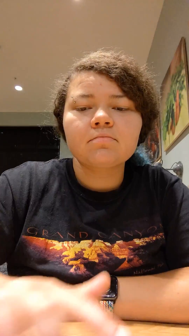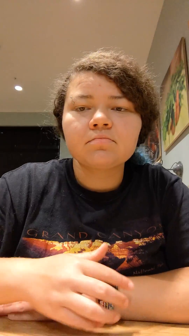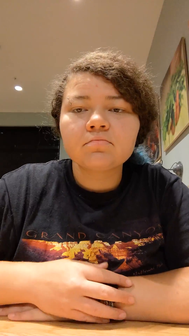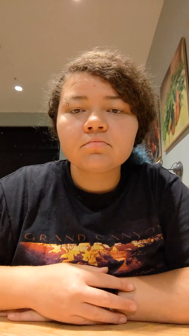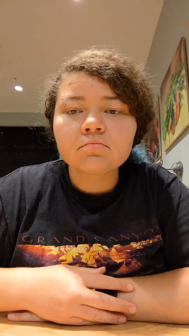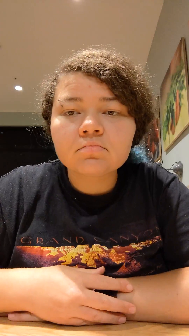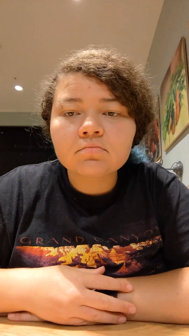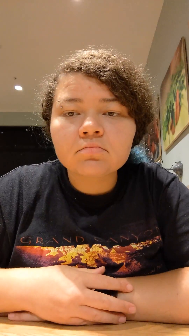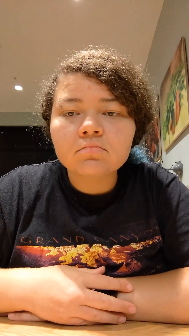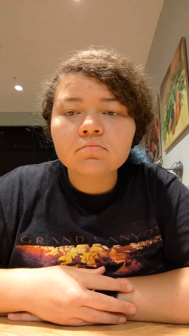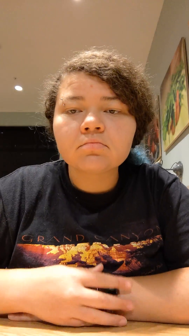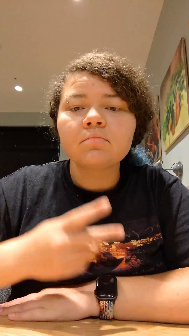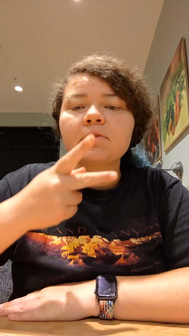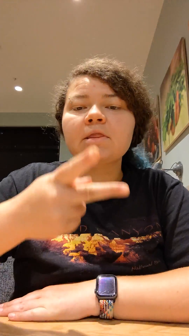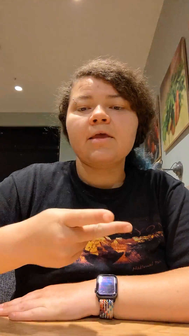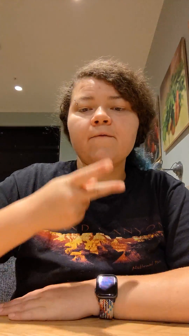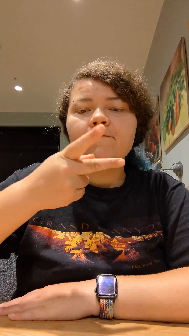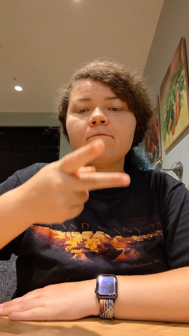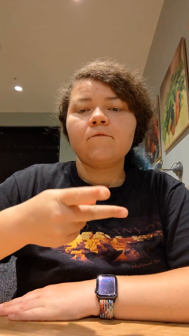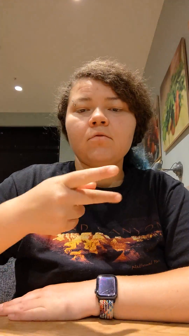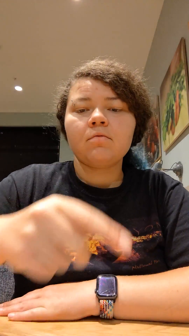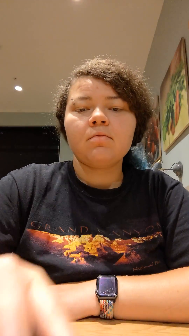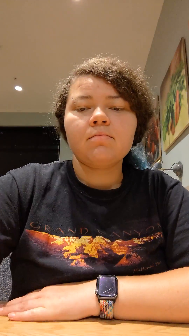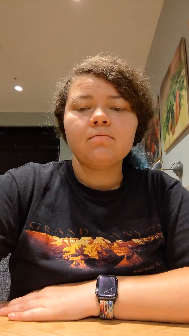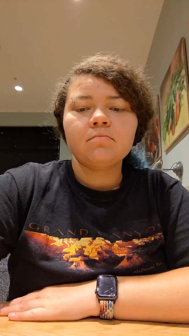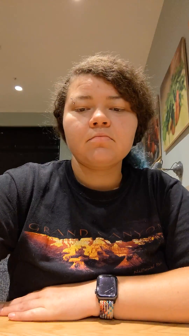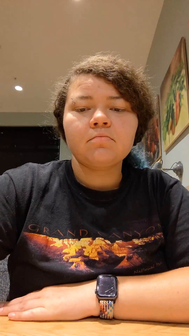careful